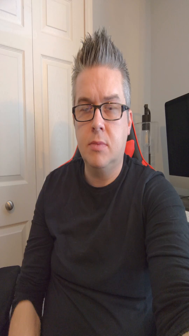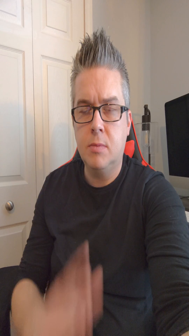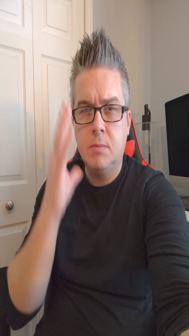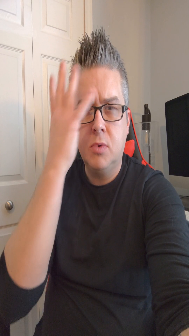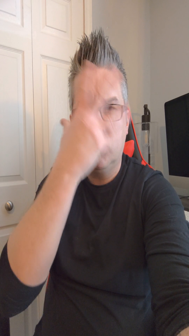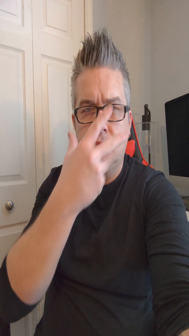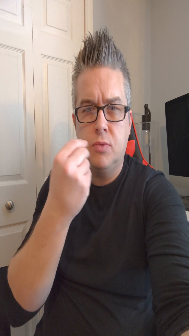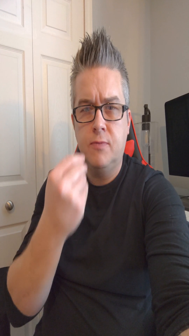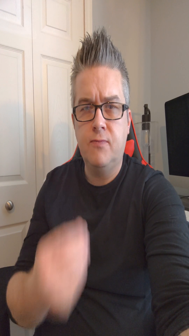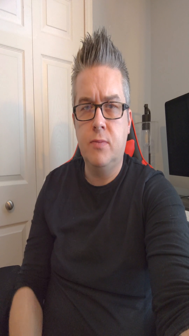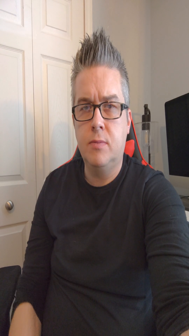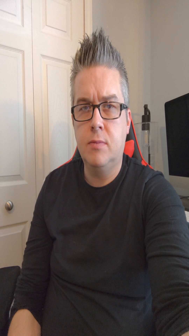pretty